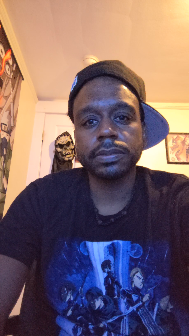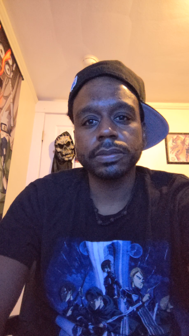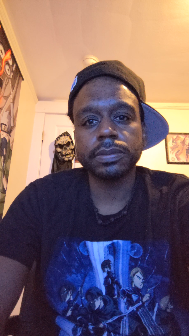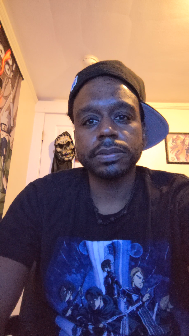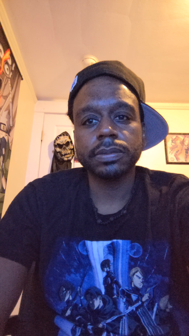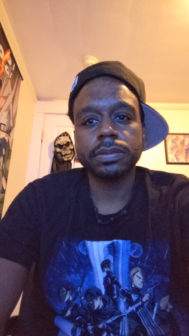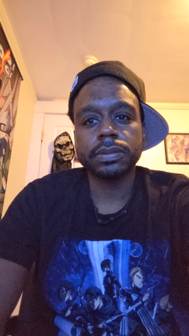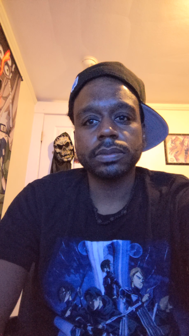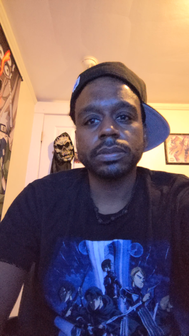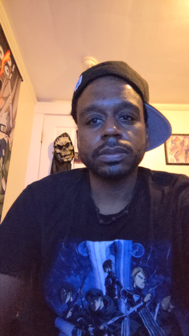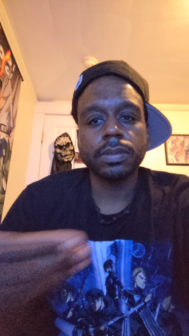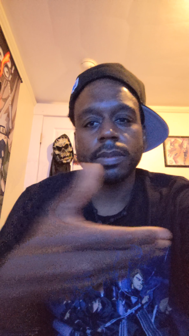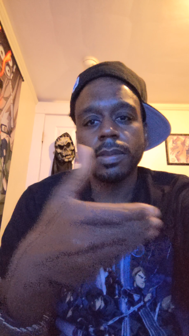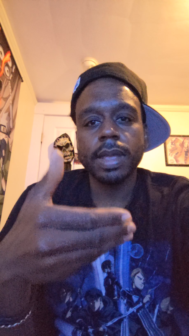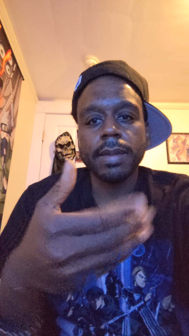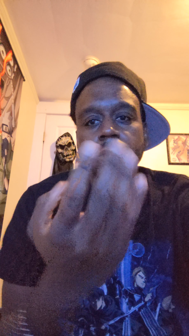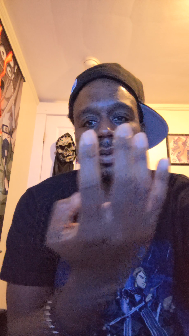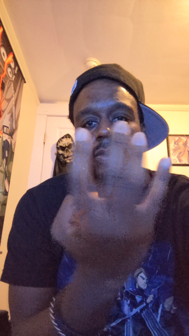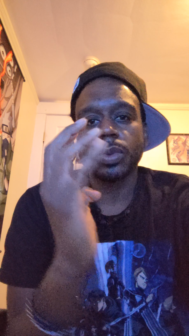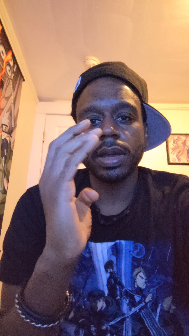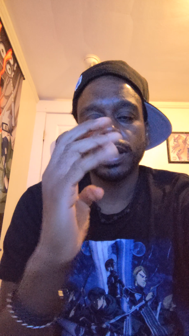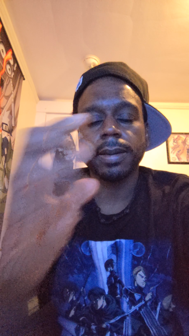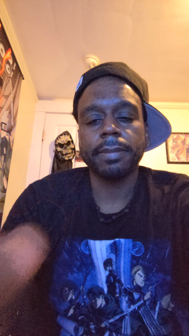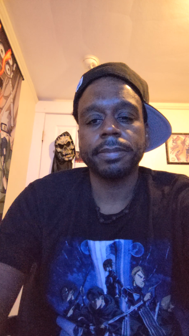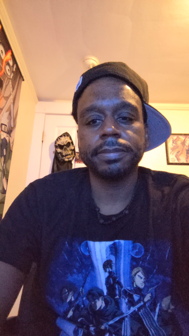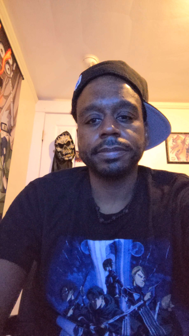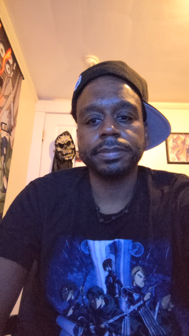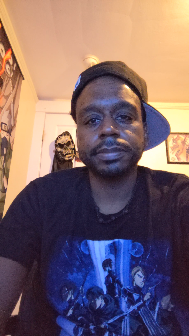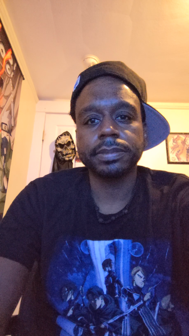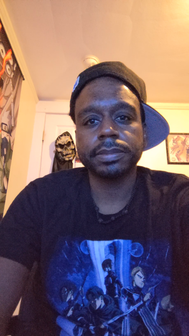crib